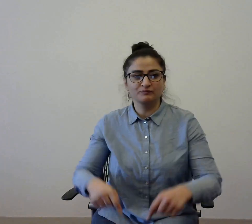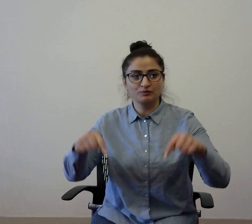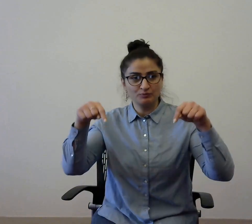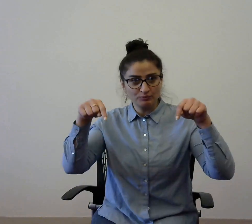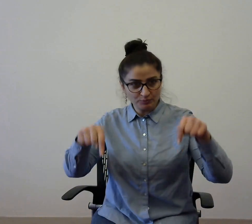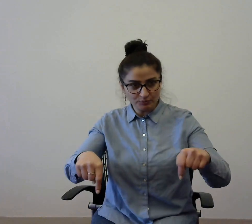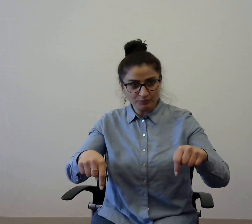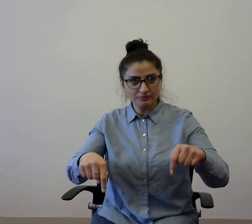burda